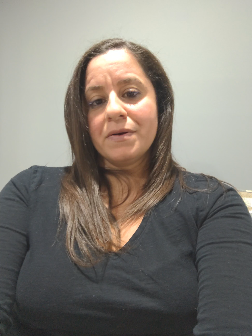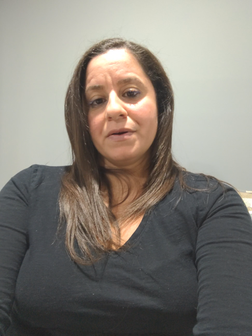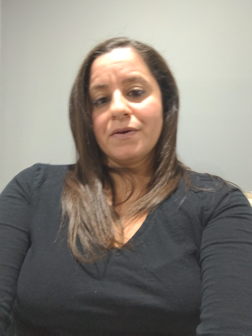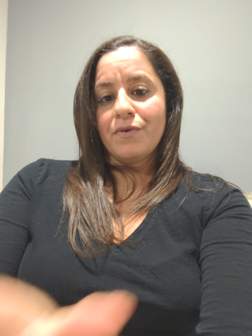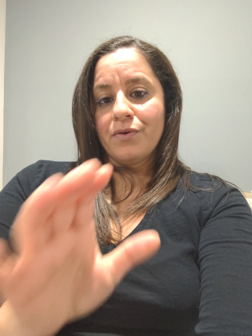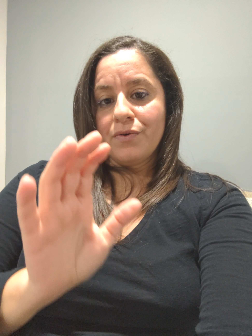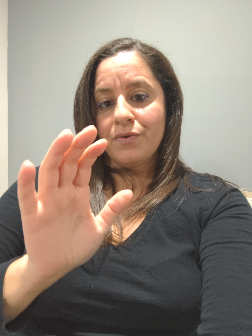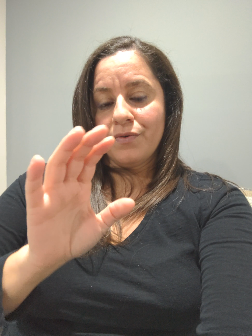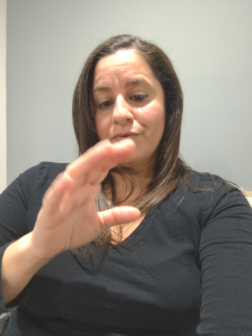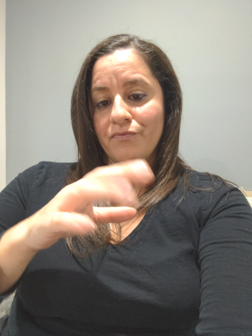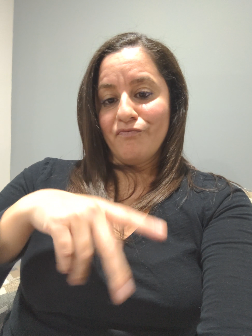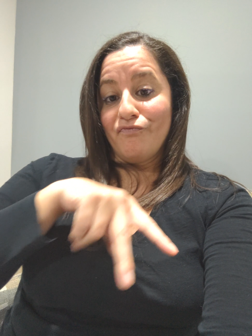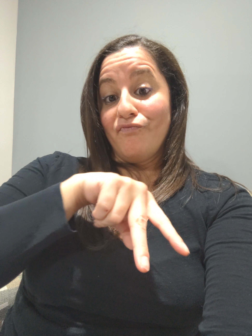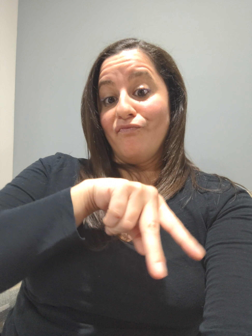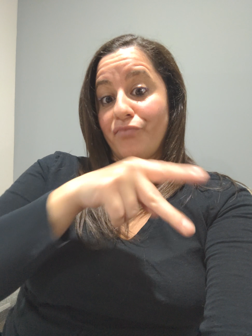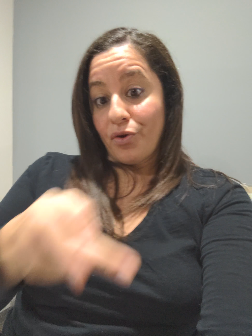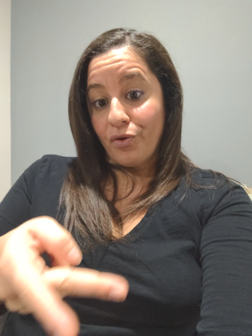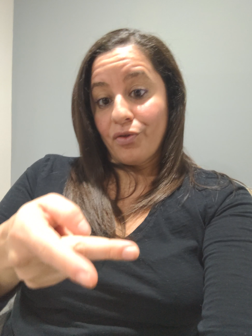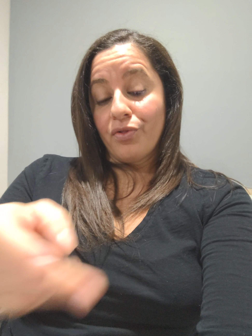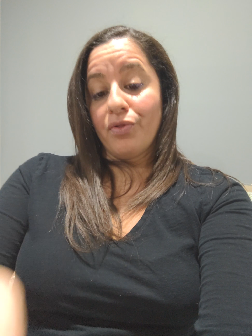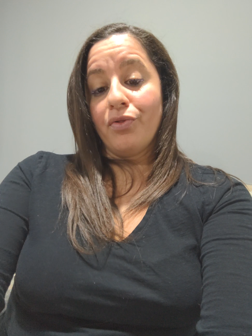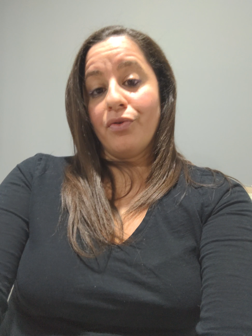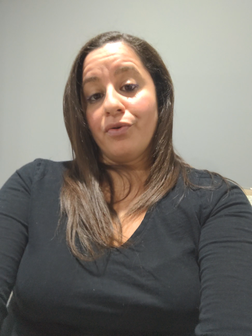fall